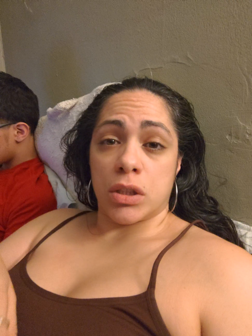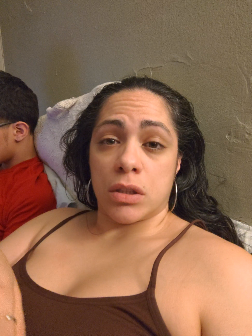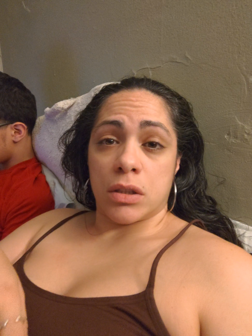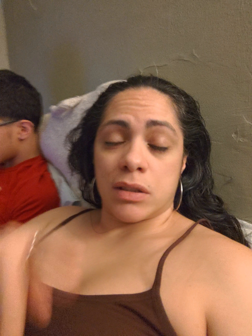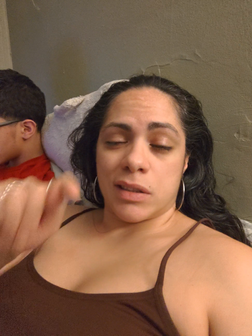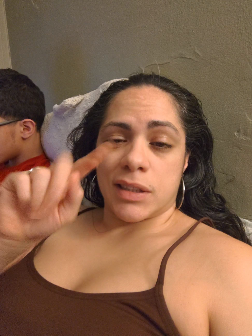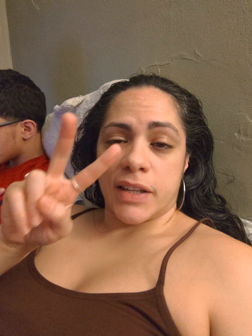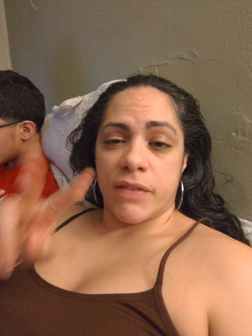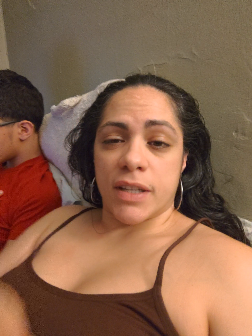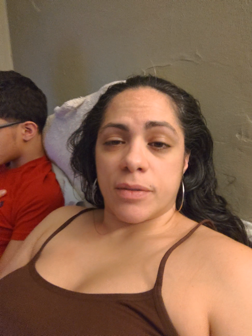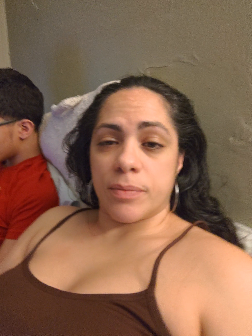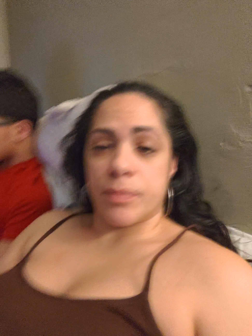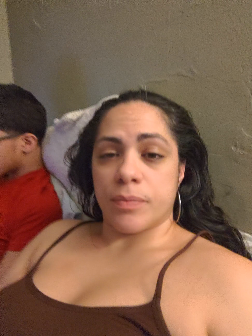TV